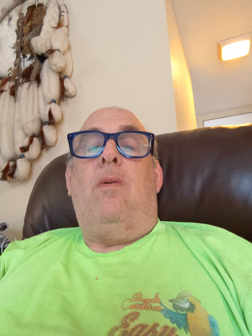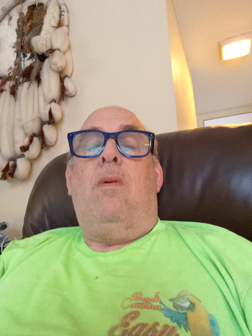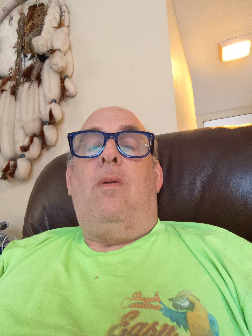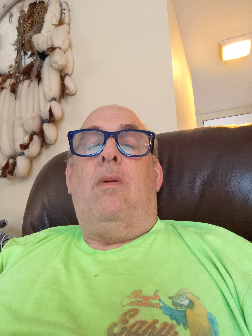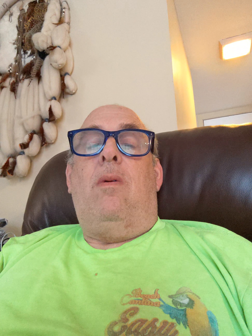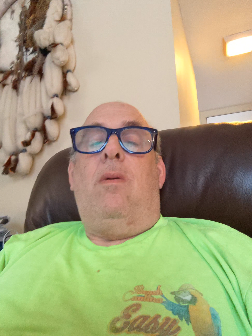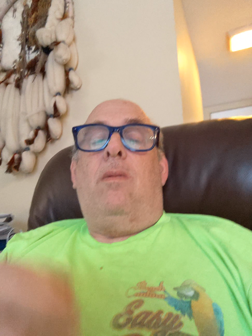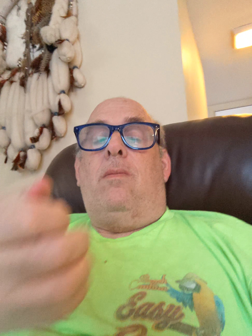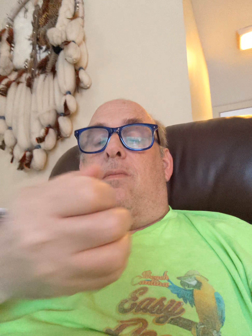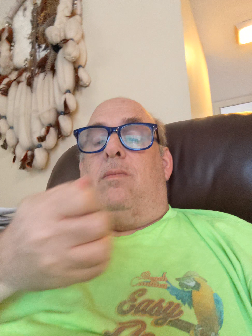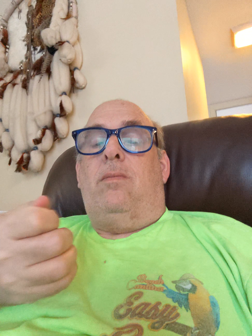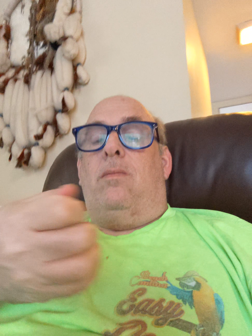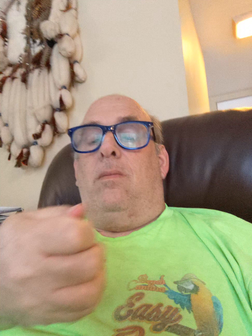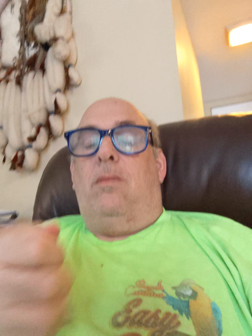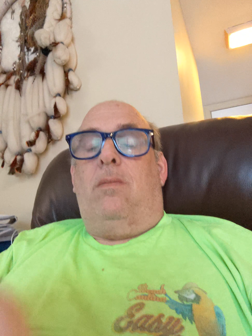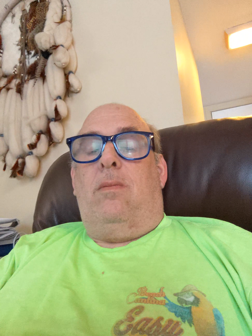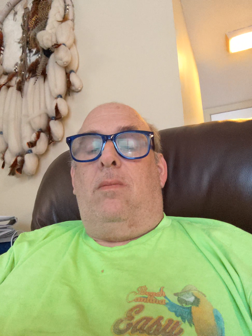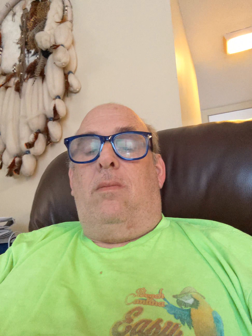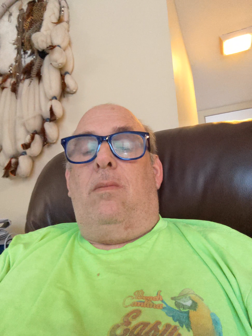drawer